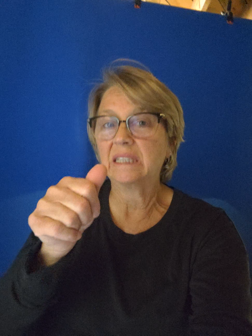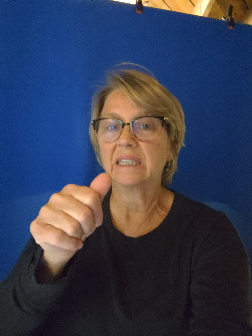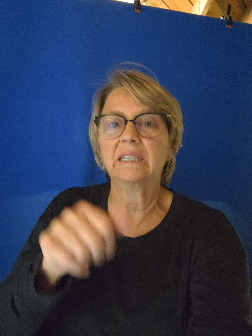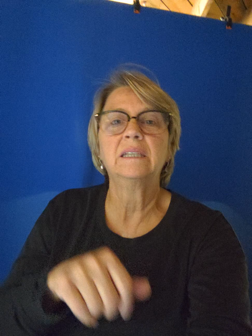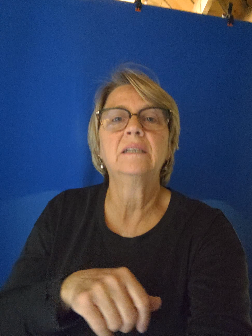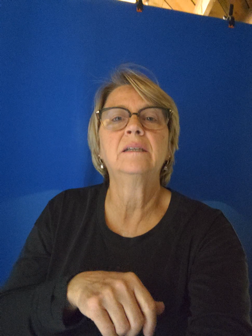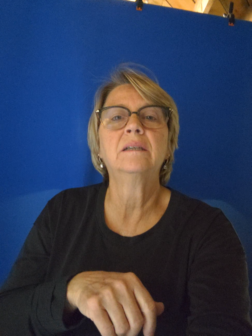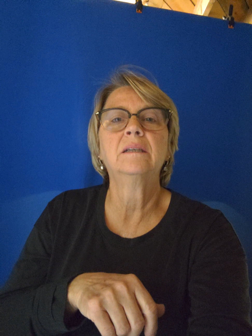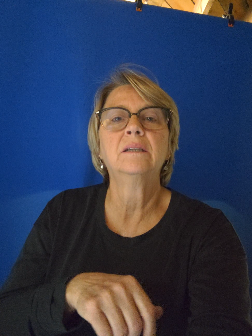nuts